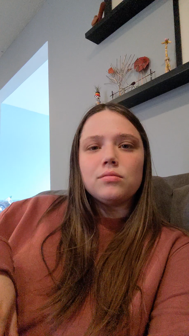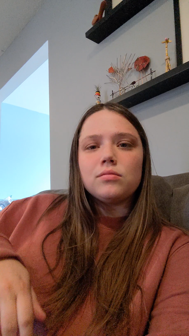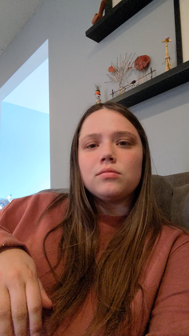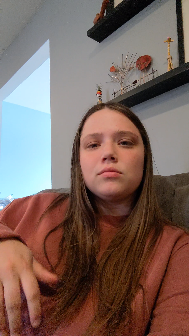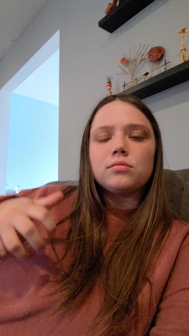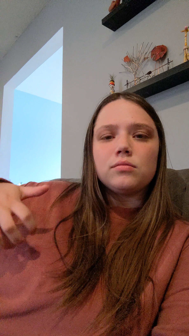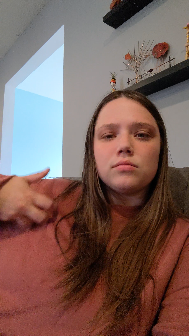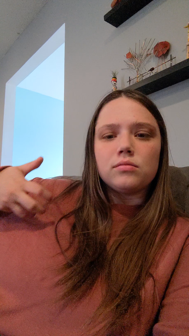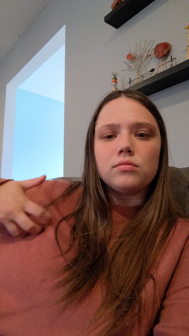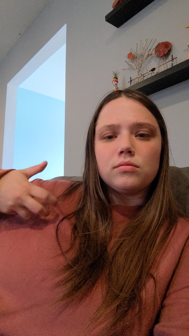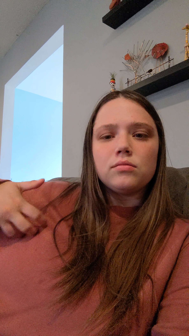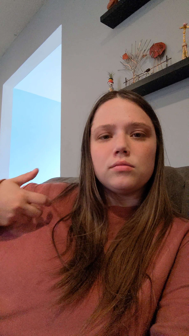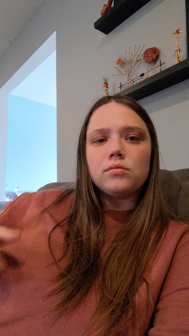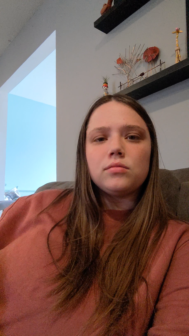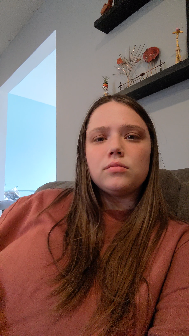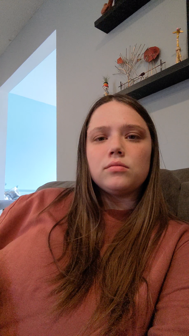monkey